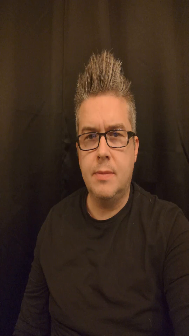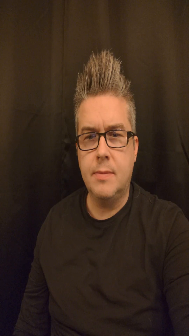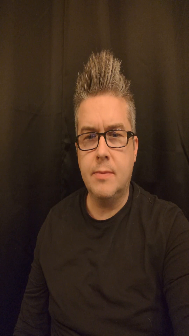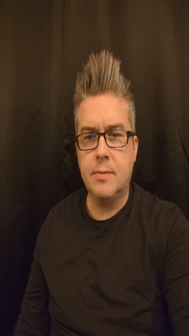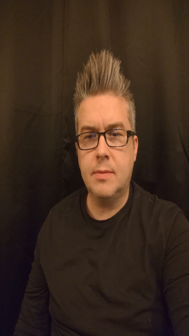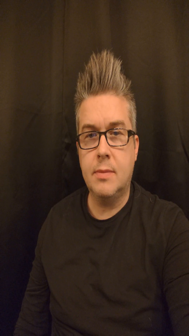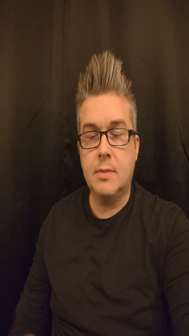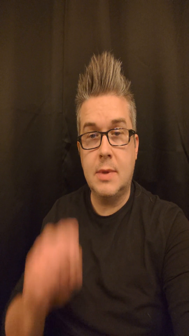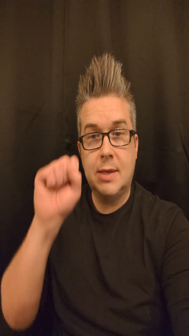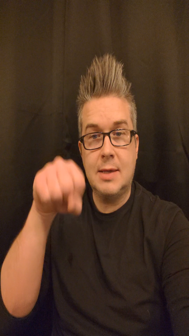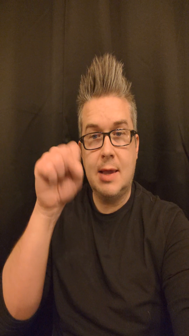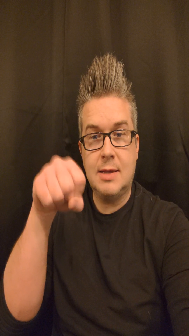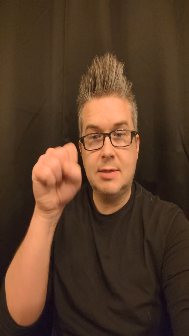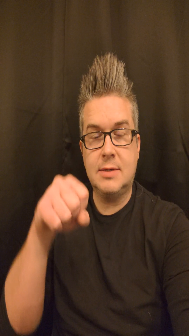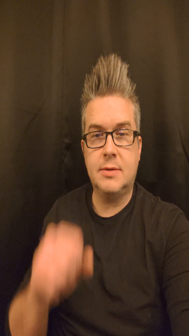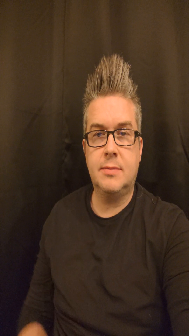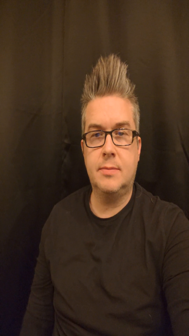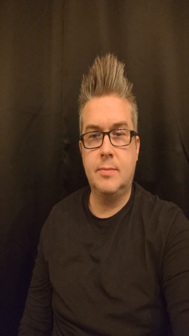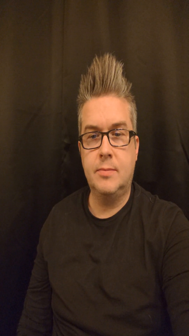yes